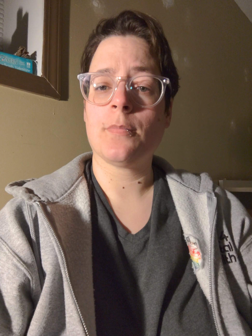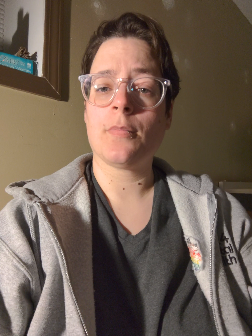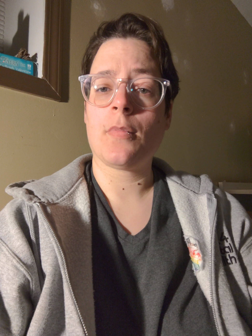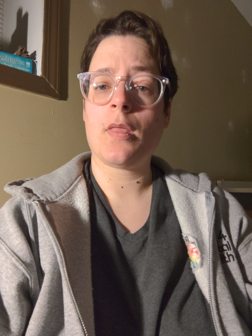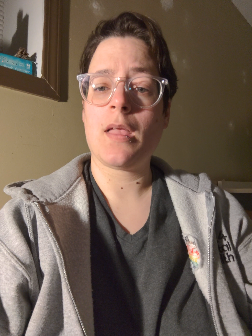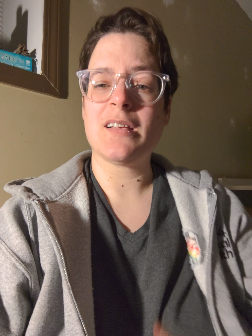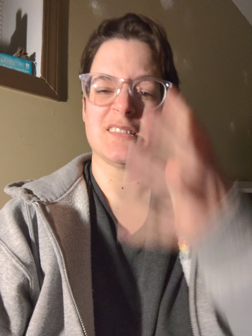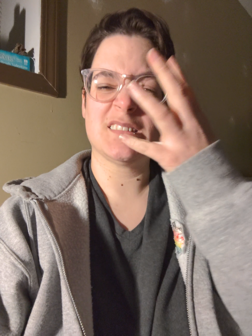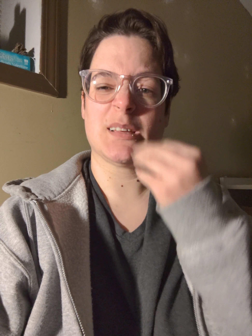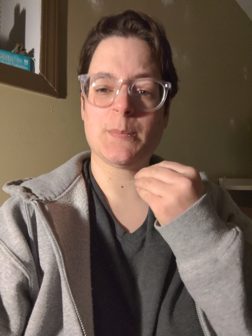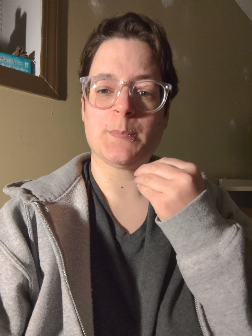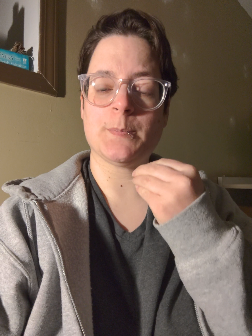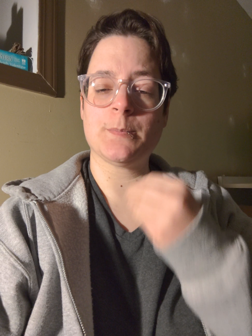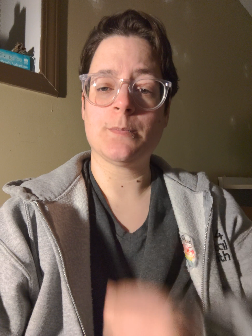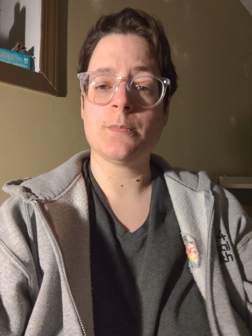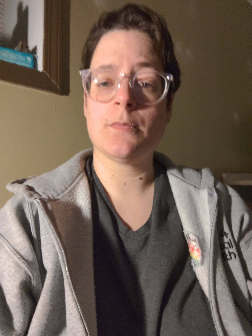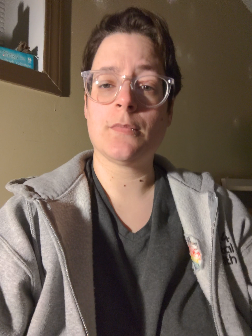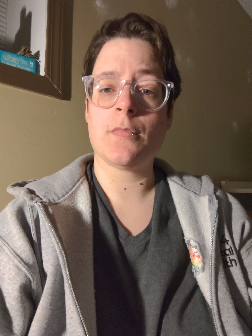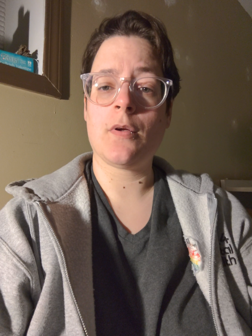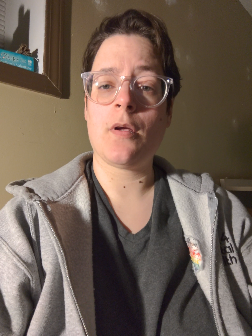sleep